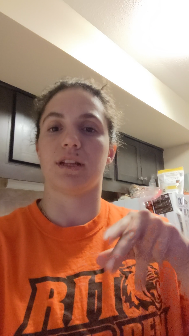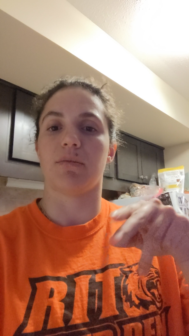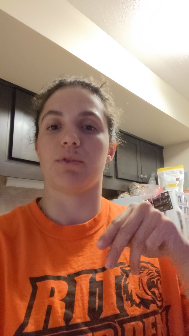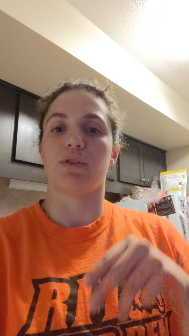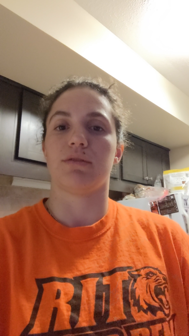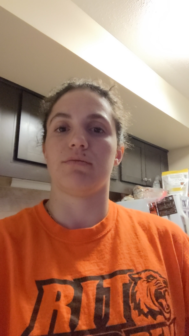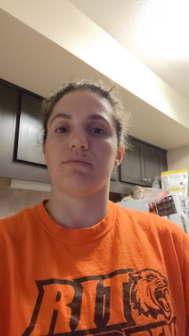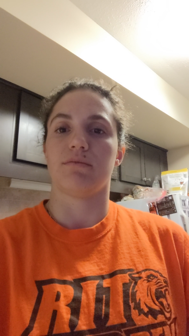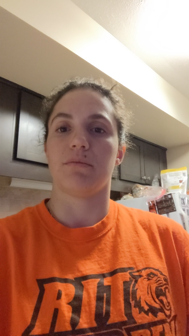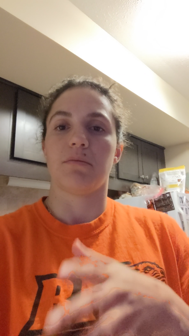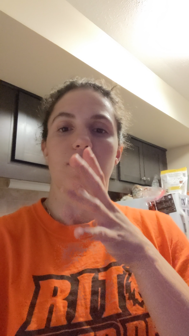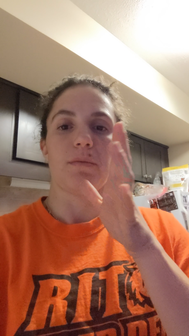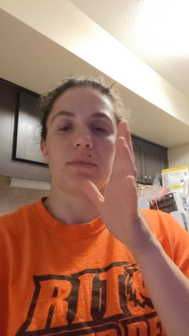mommy